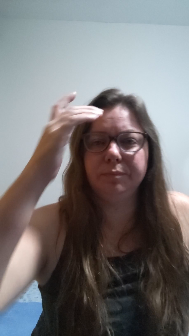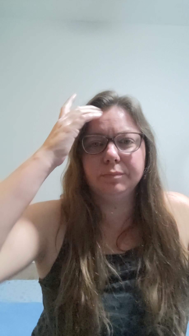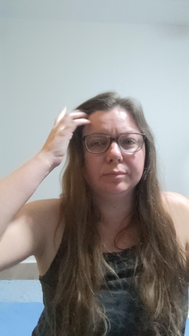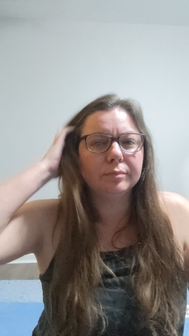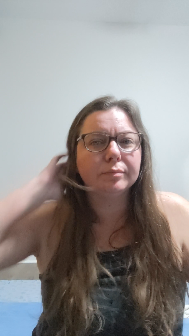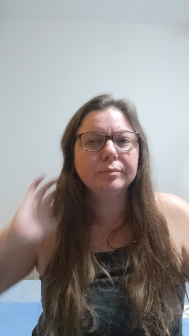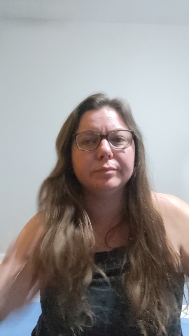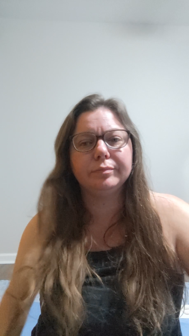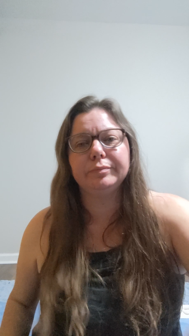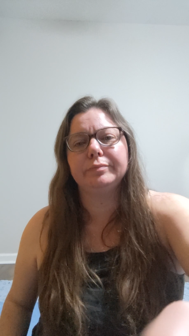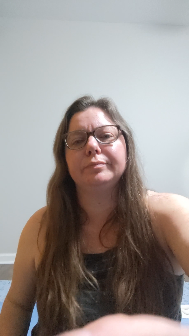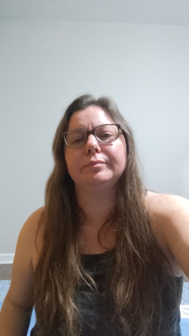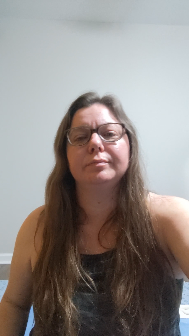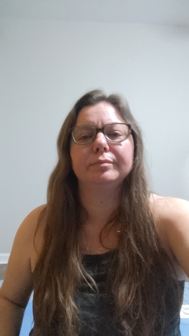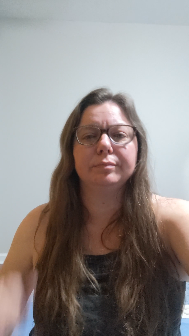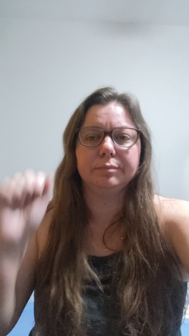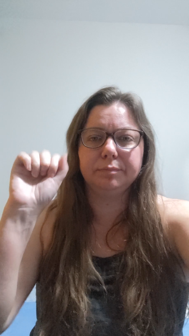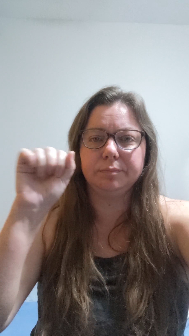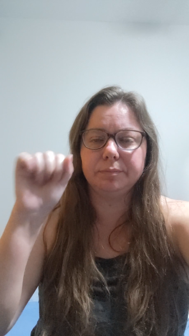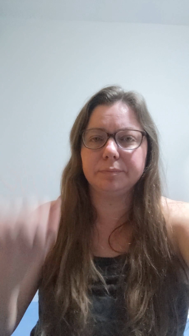knock